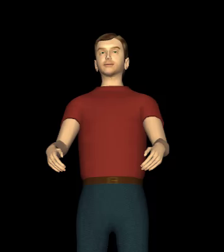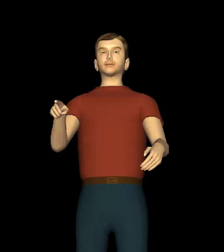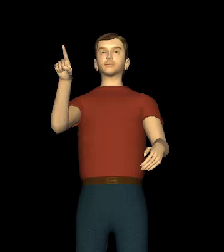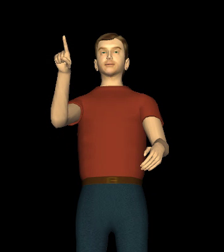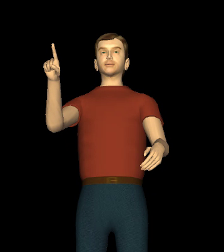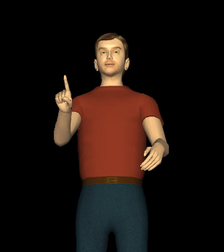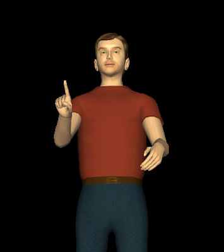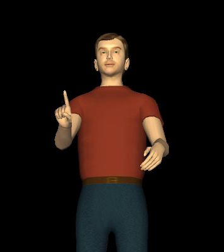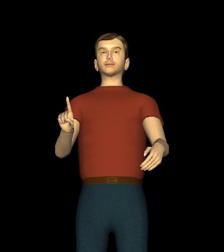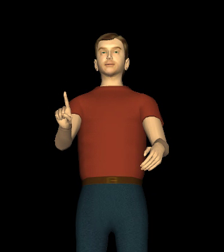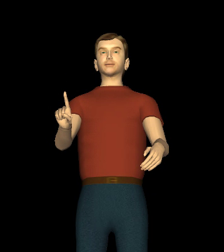يستجوب